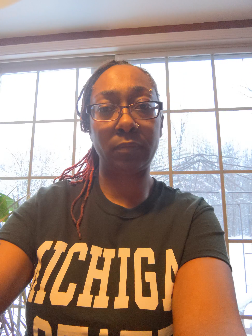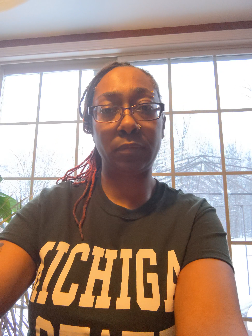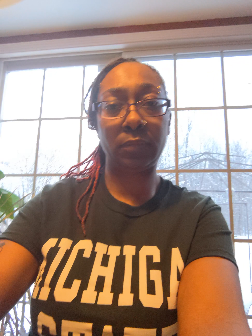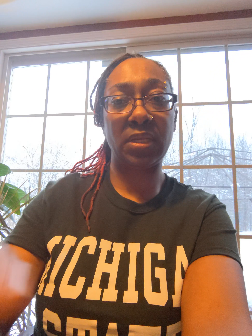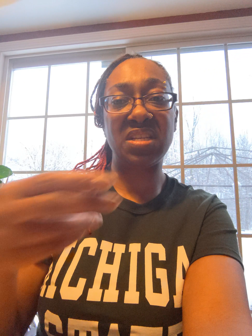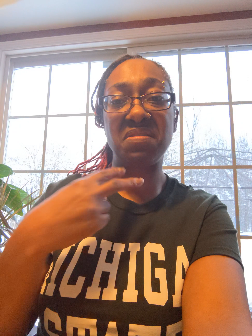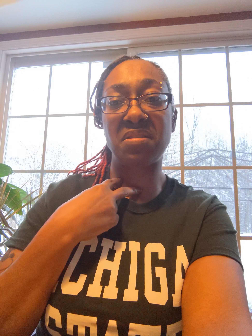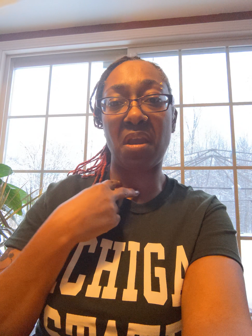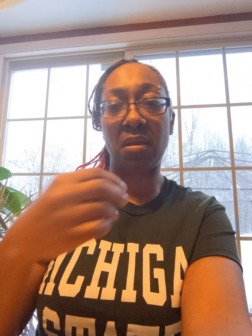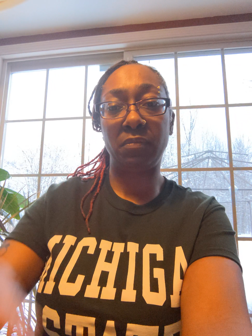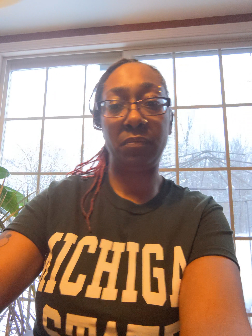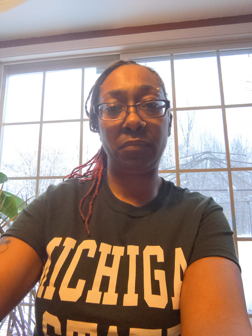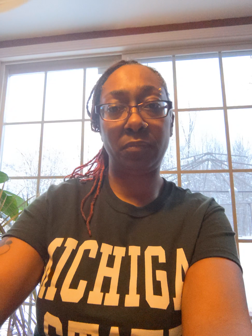stuck